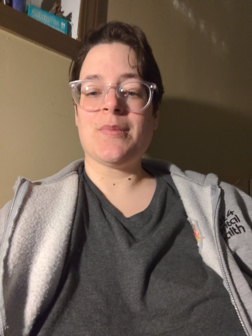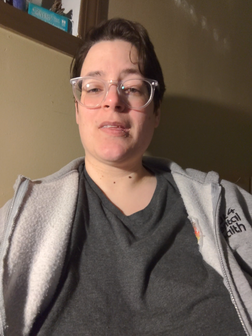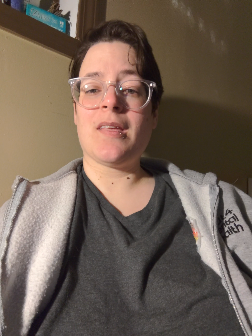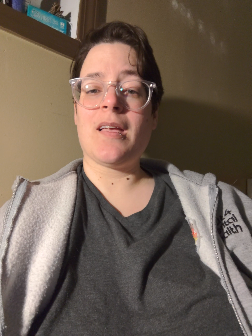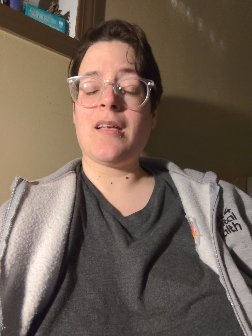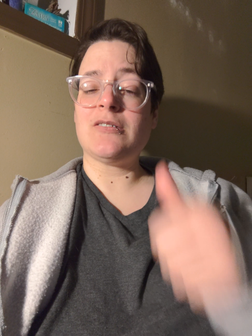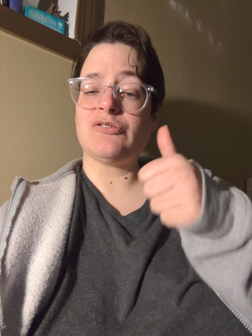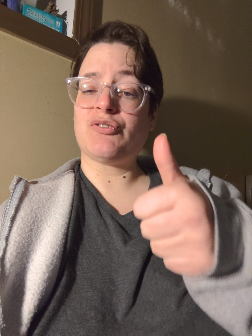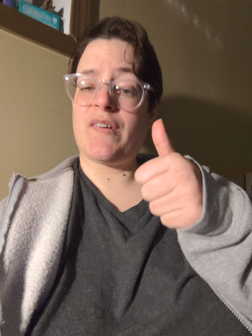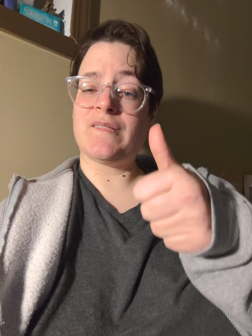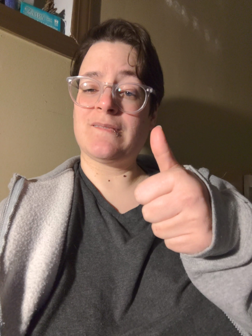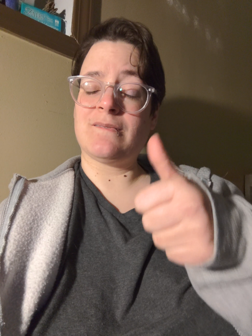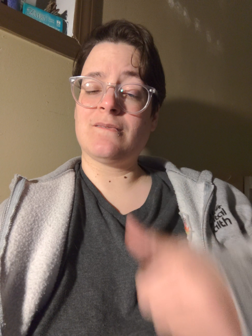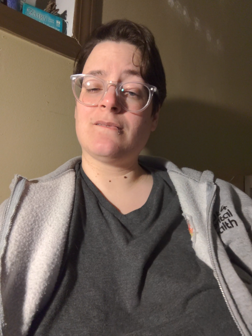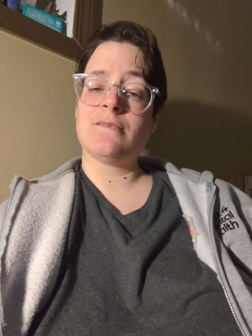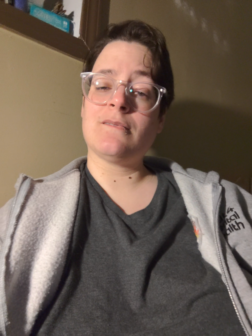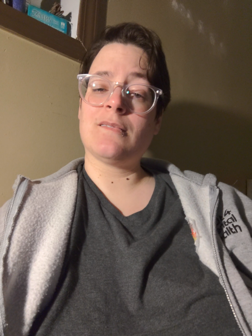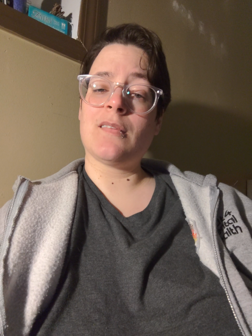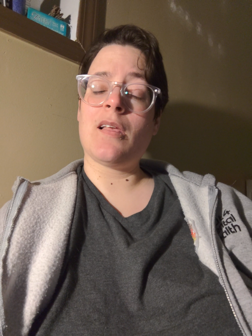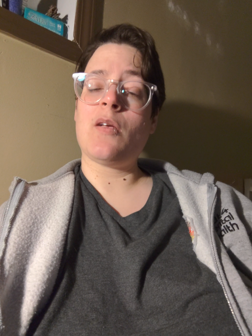yourself